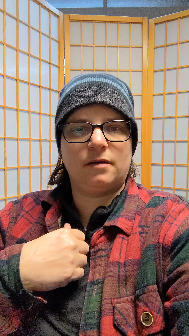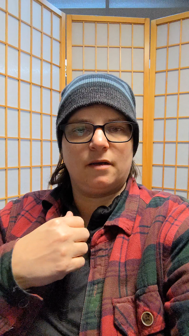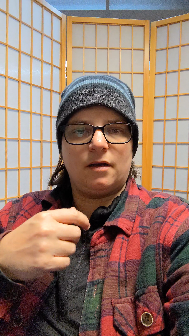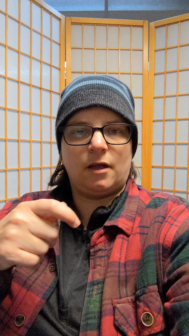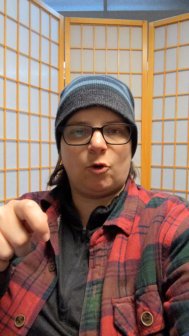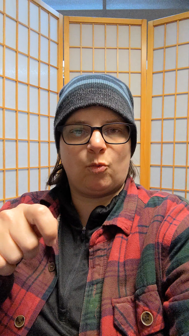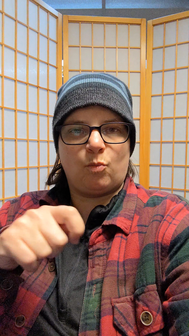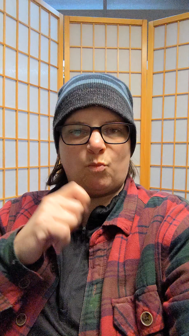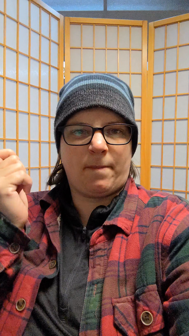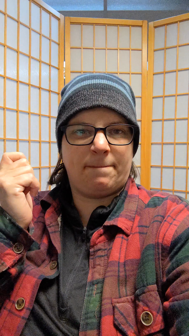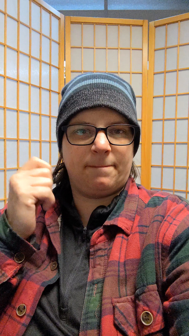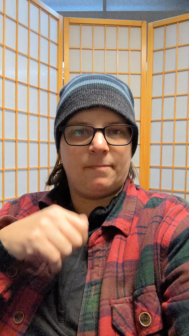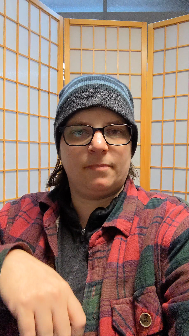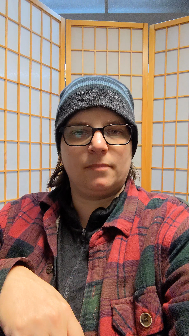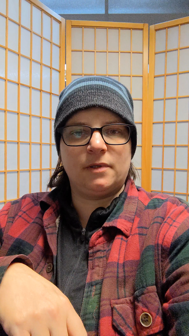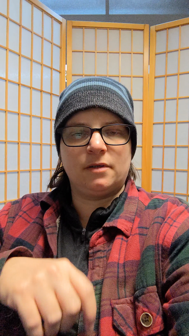rip